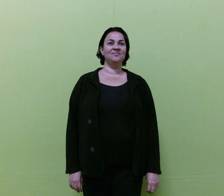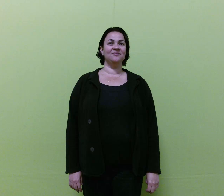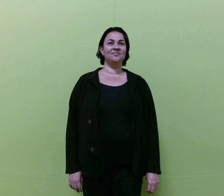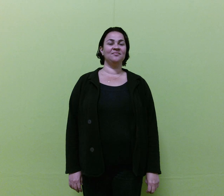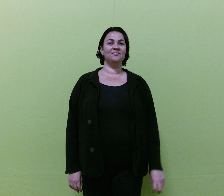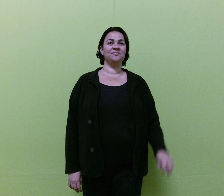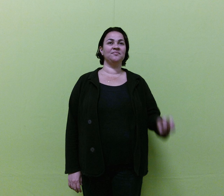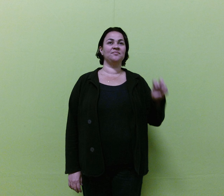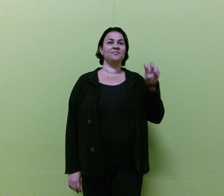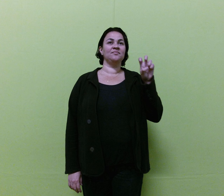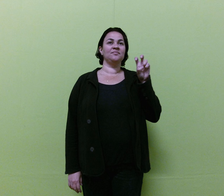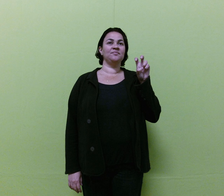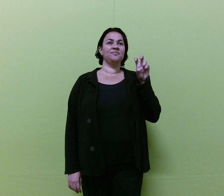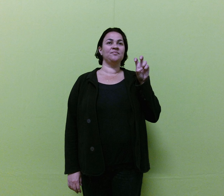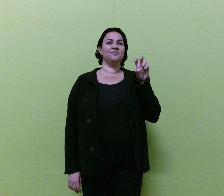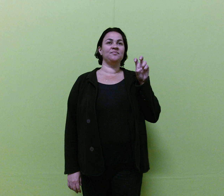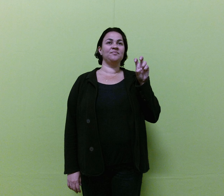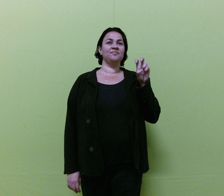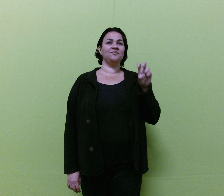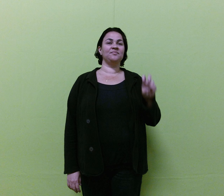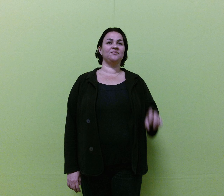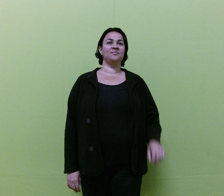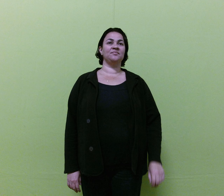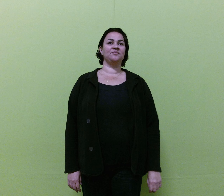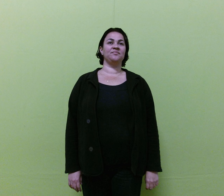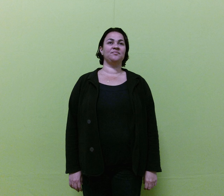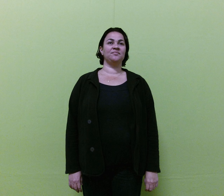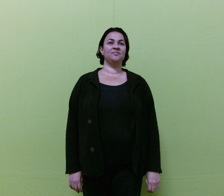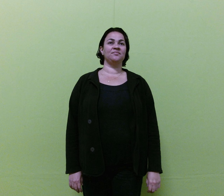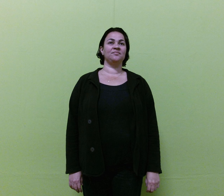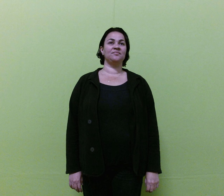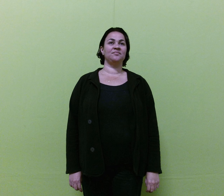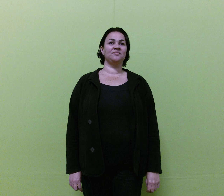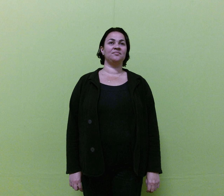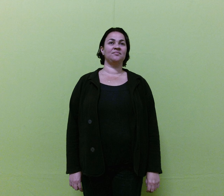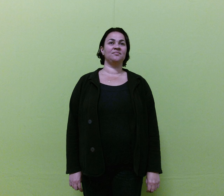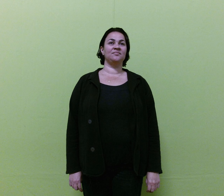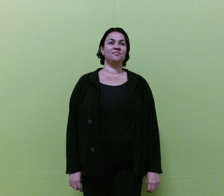cinco